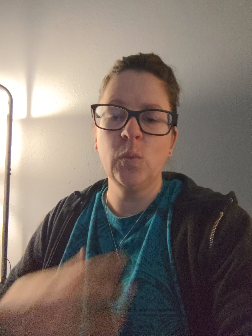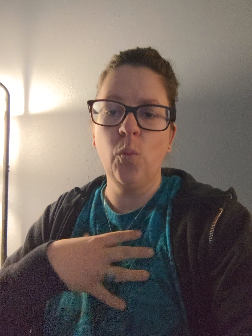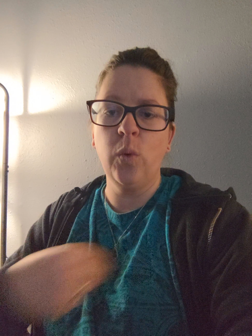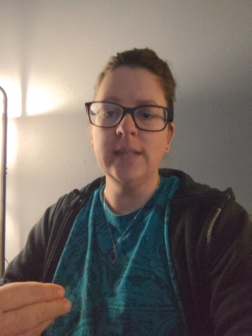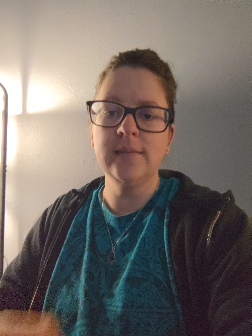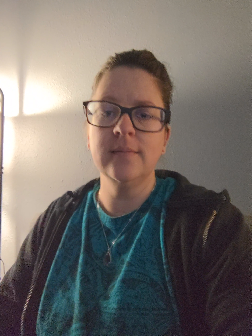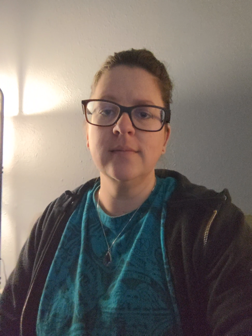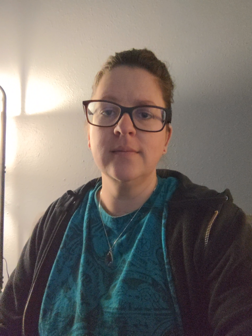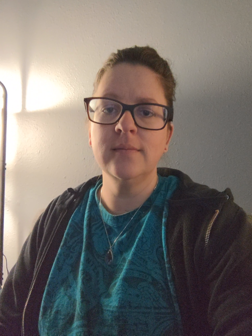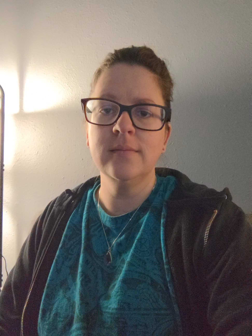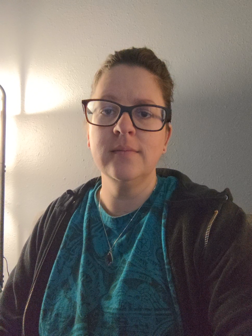white